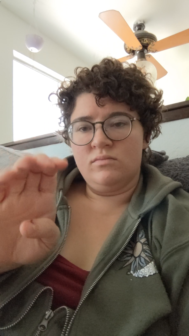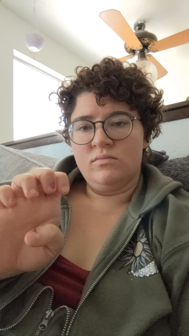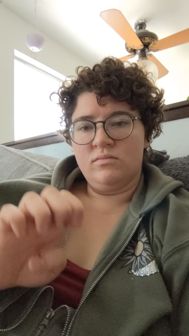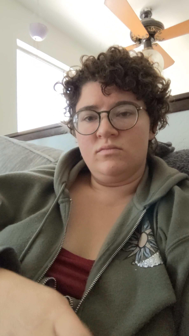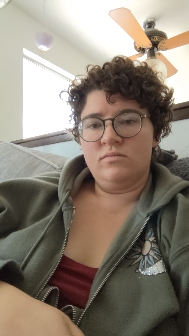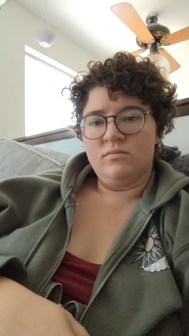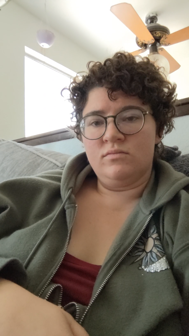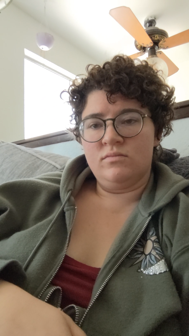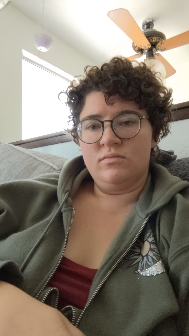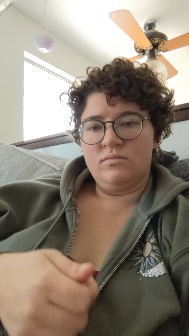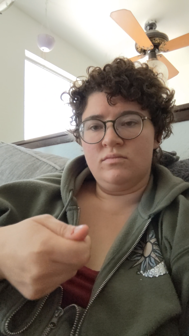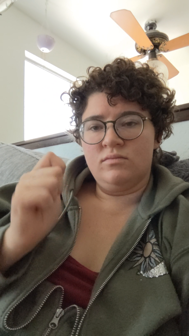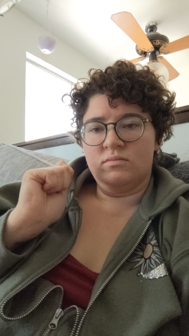rip